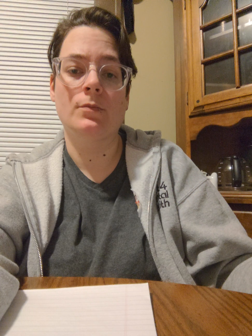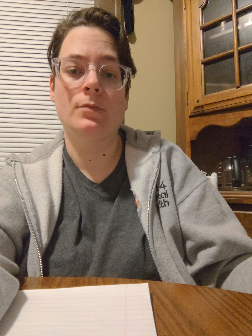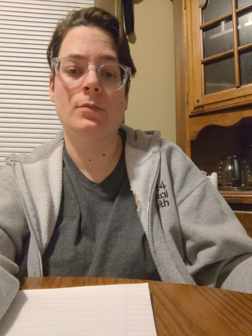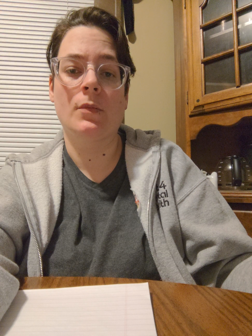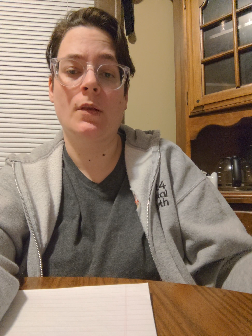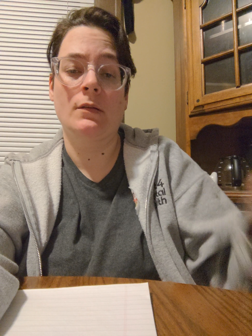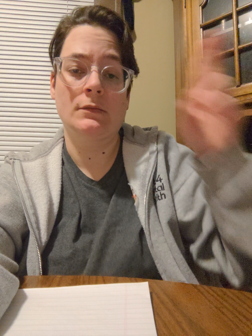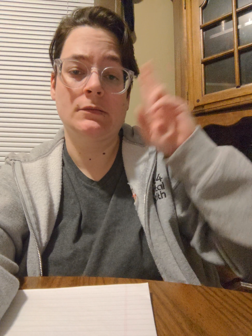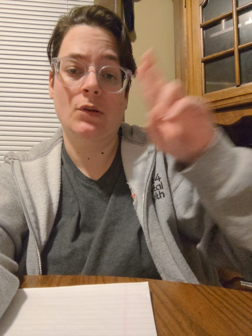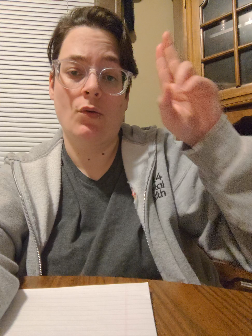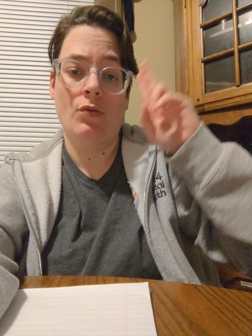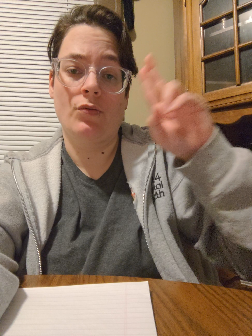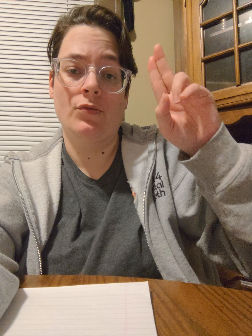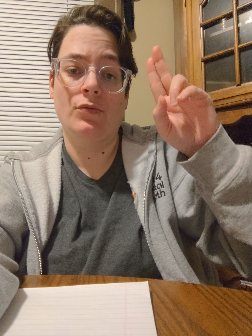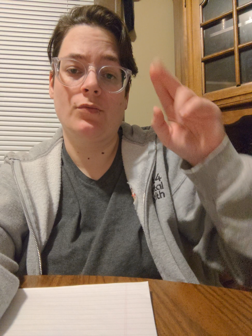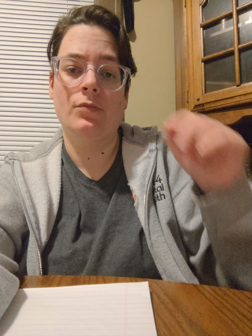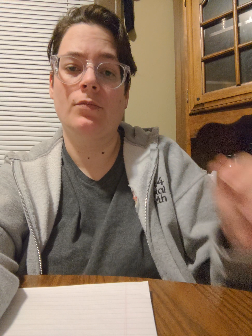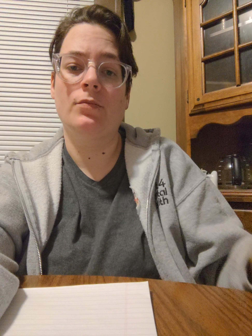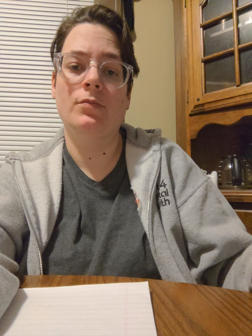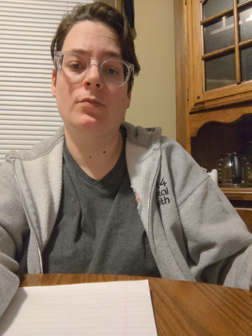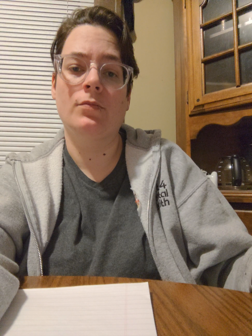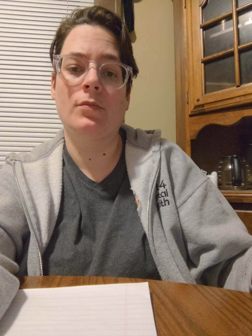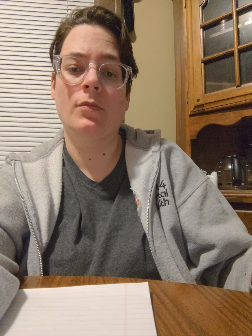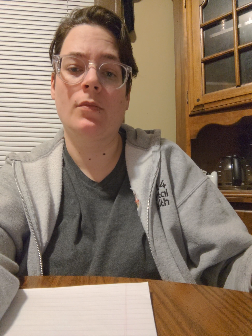uncle